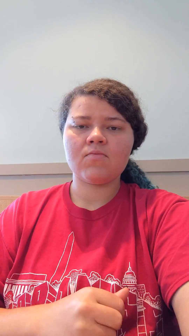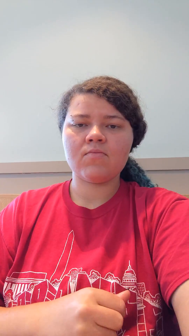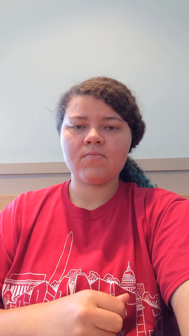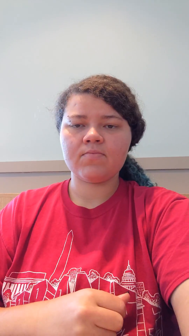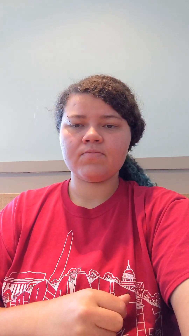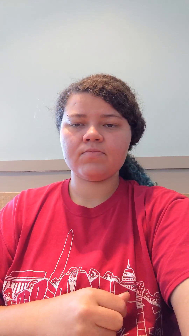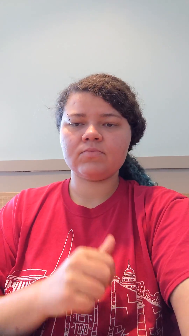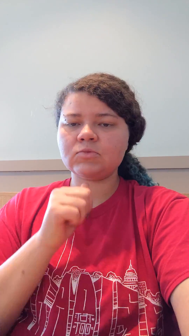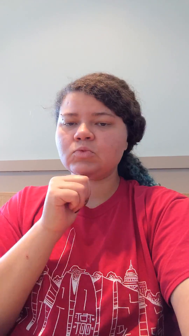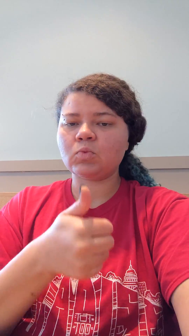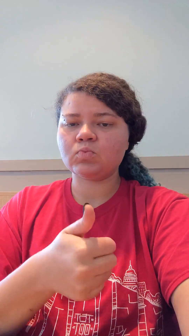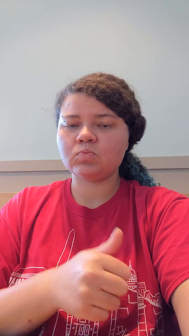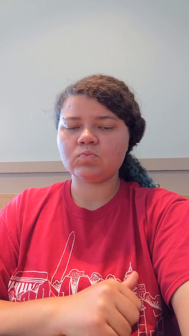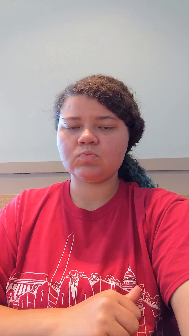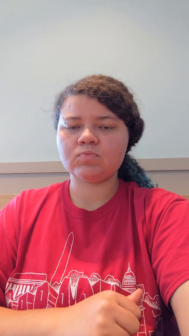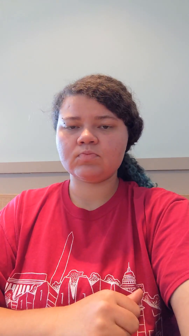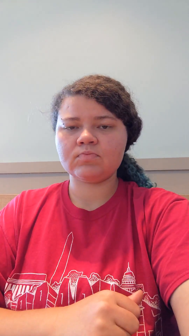don't